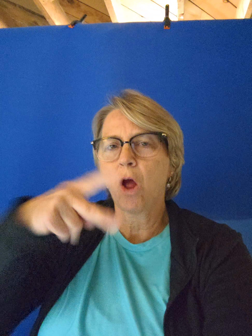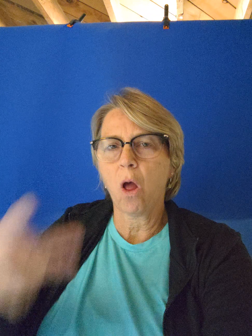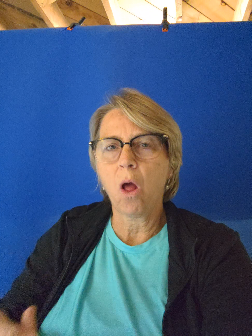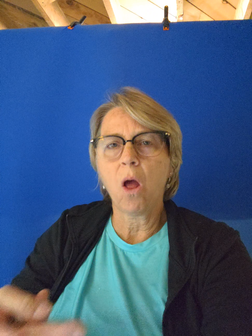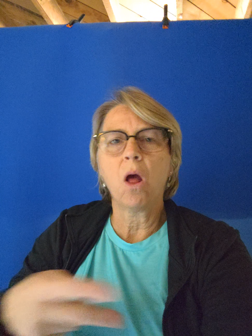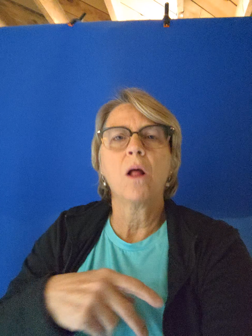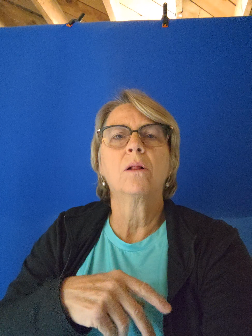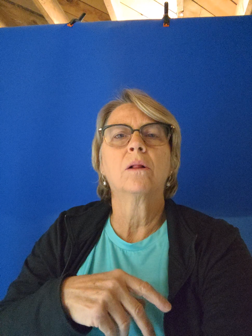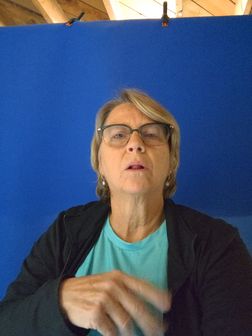fall